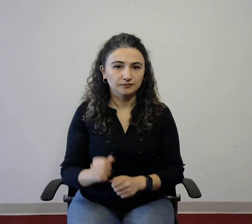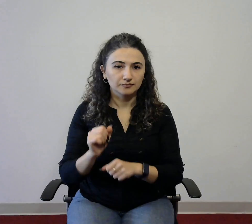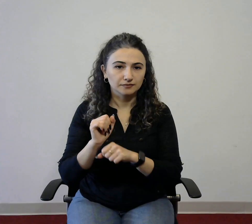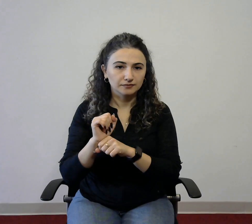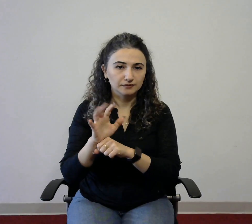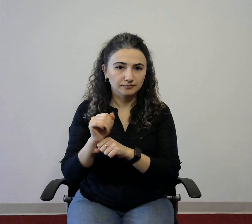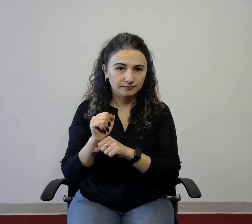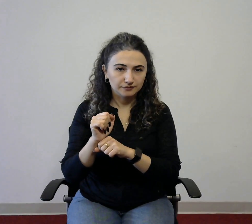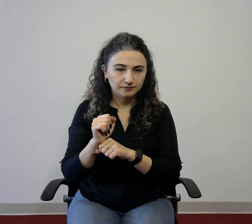çəkmək